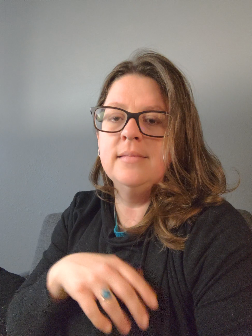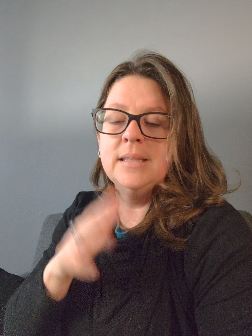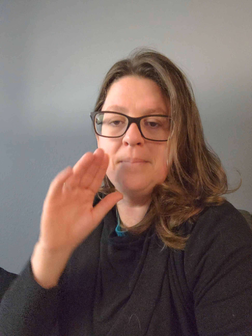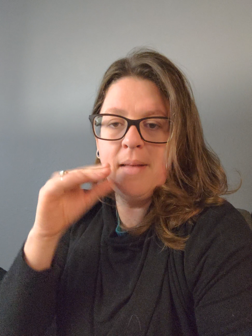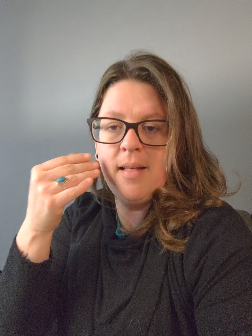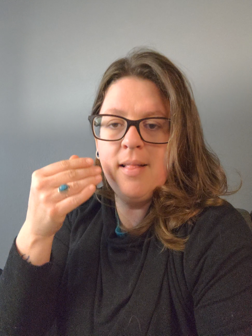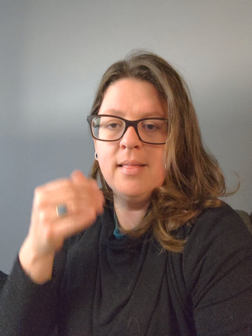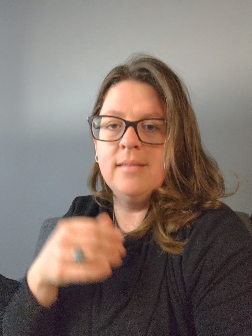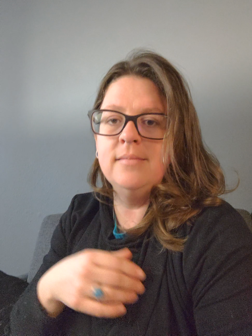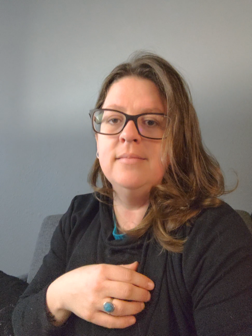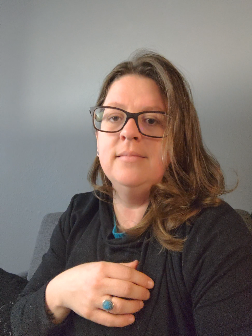smile